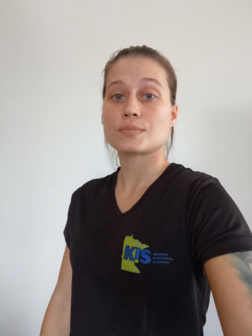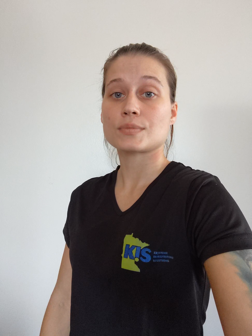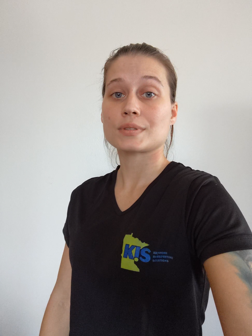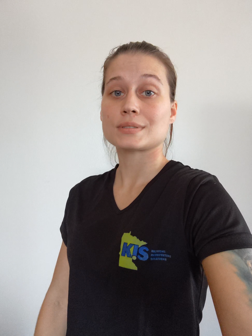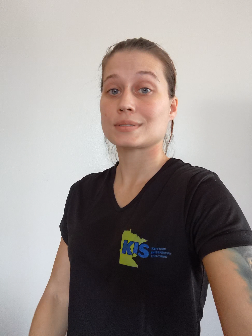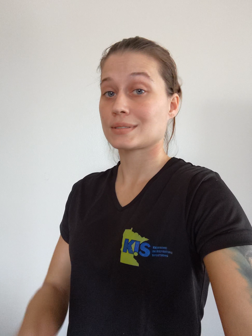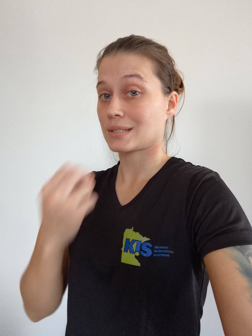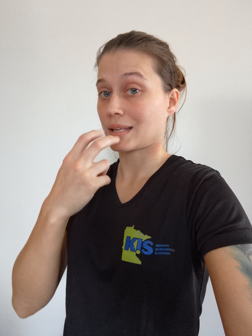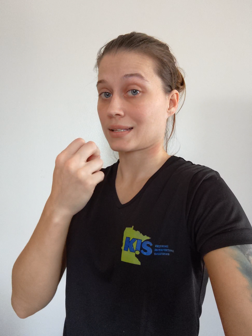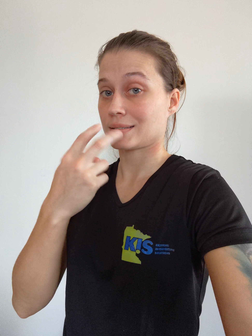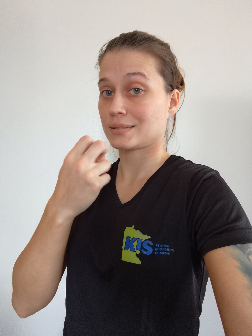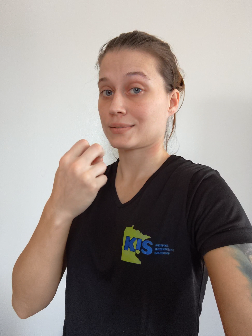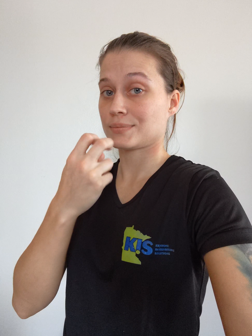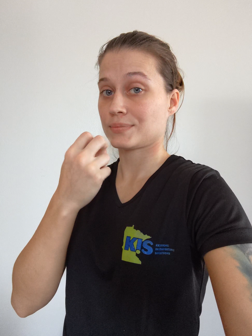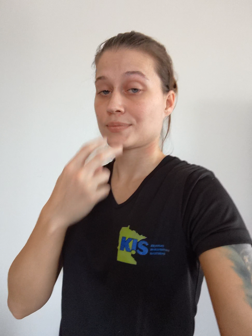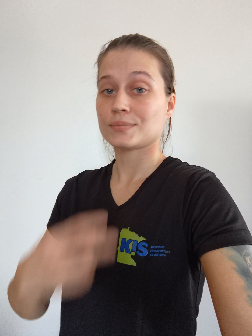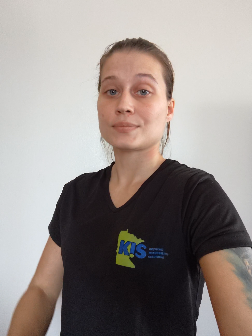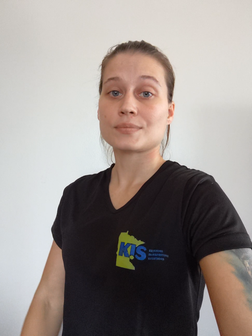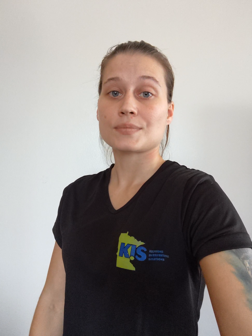snack